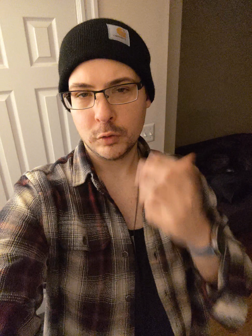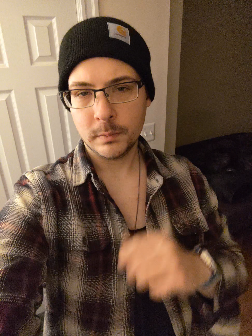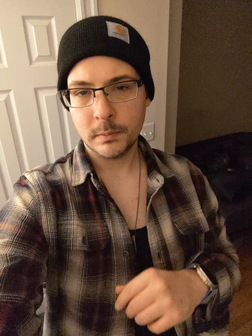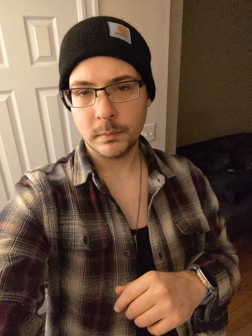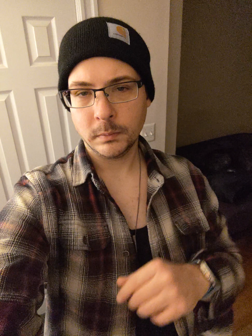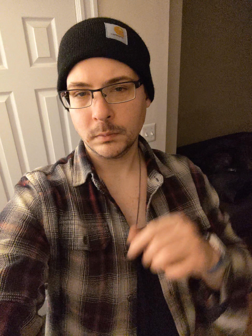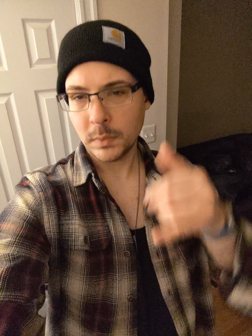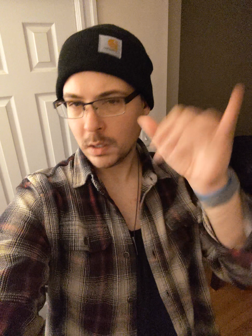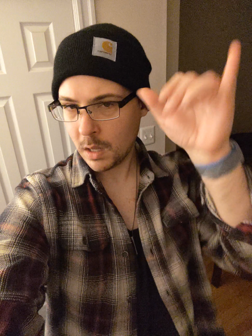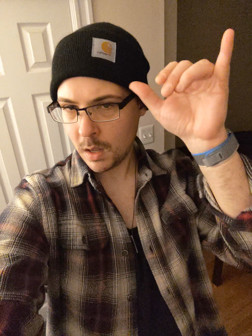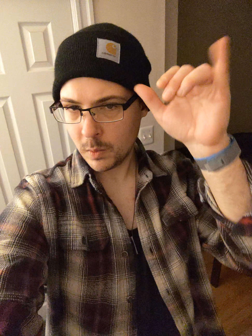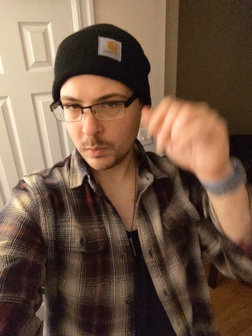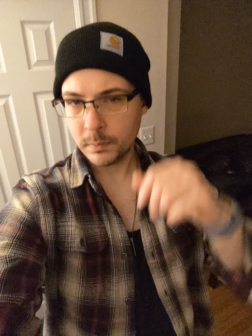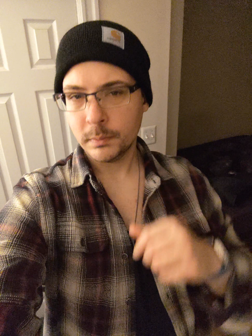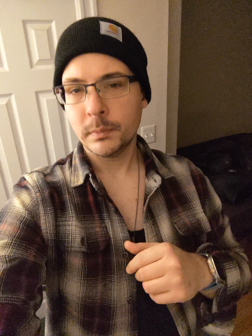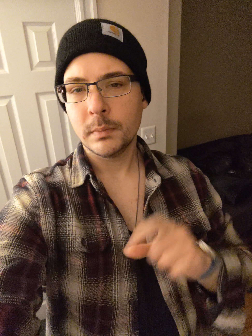cow